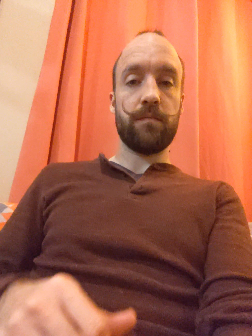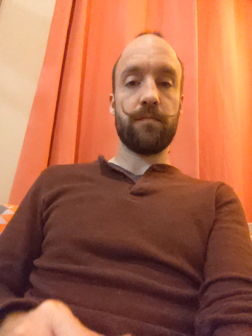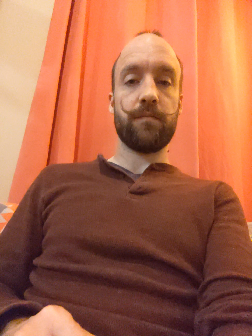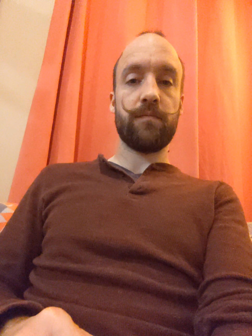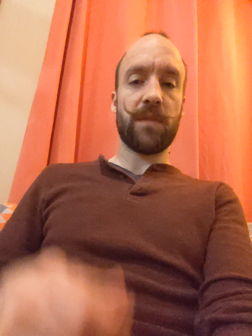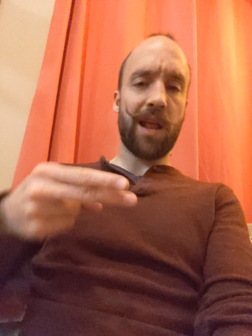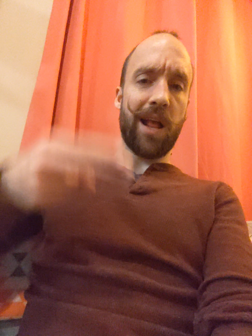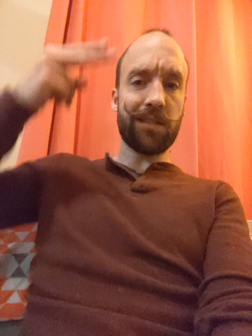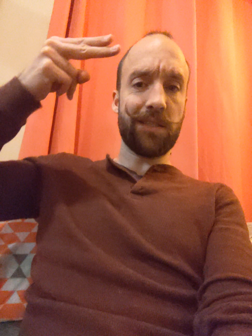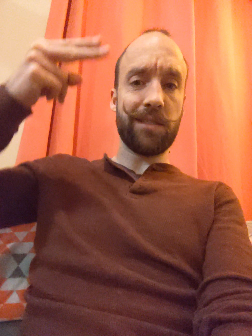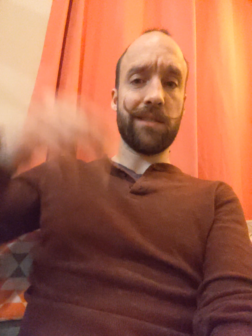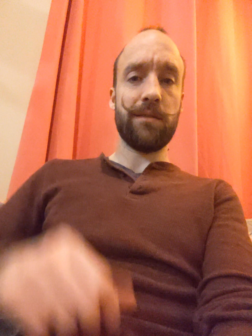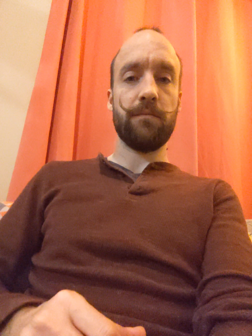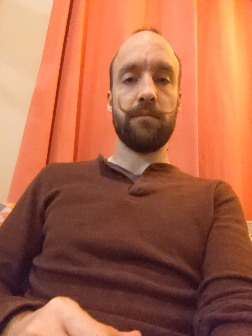high